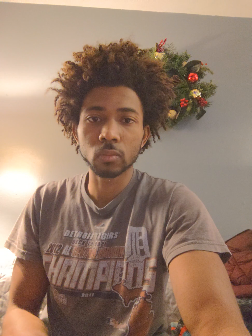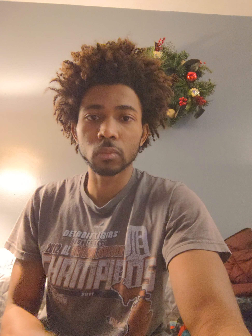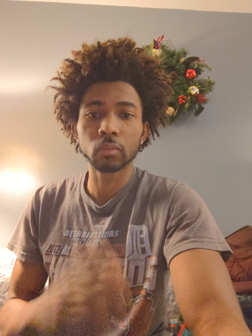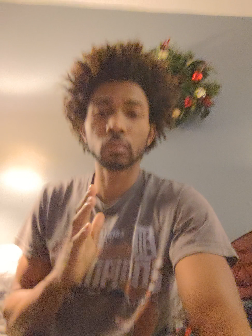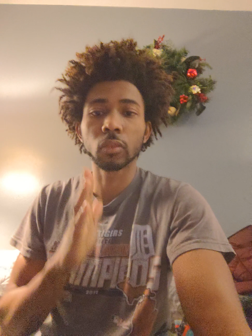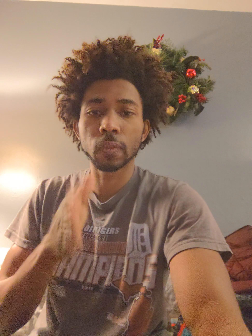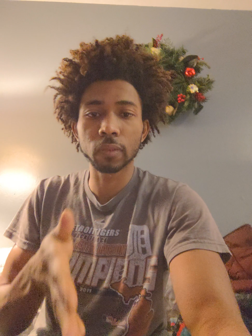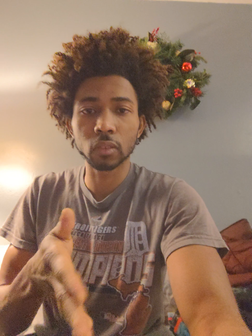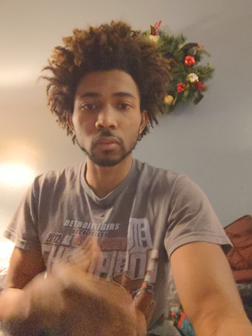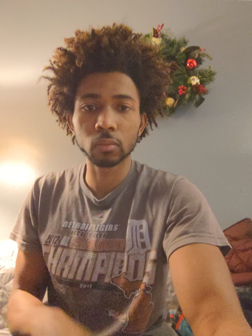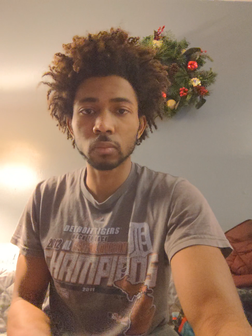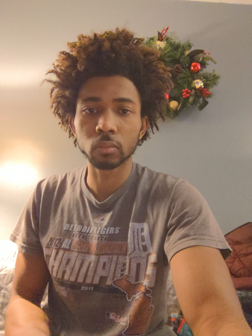after